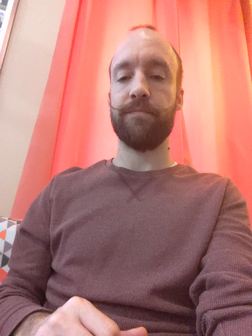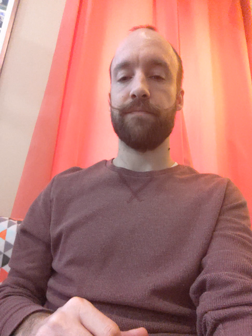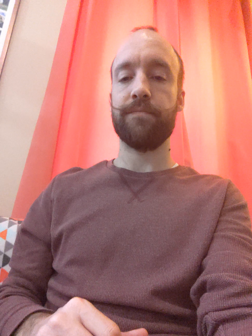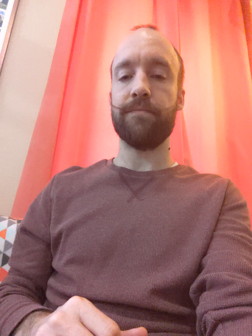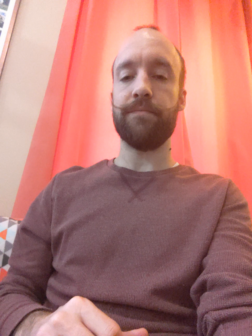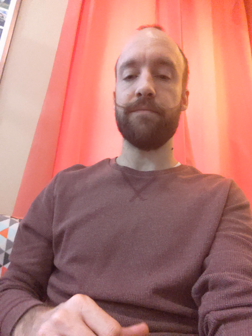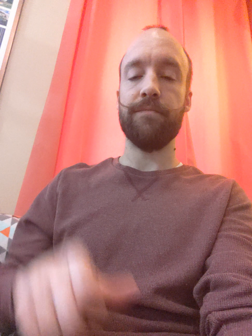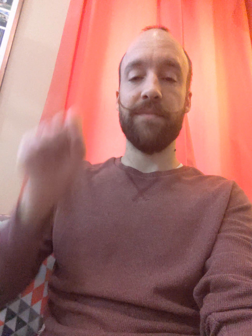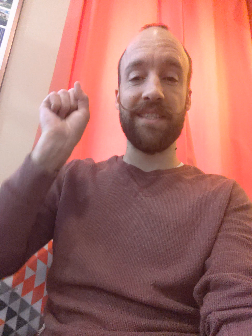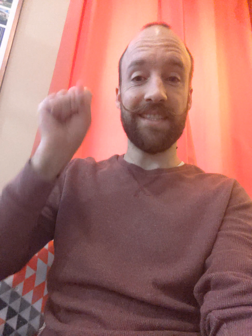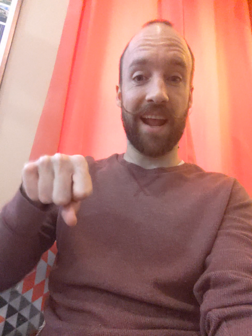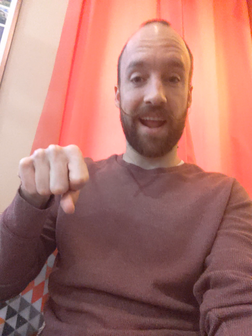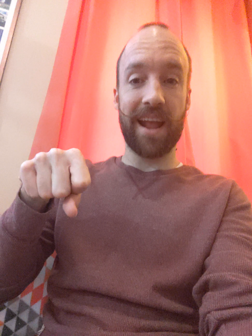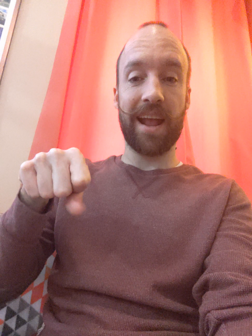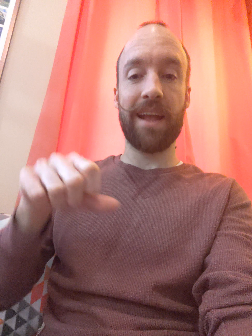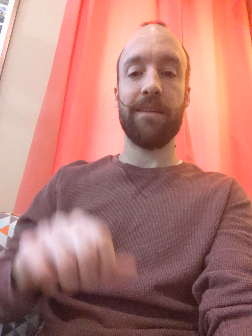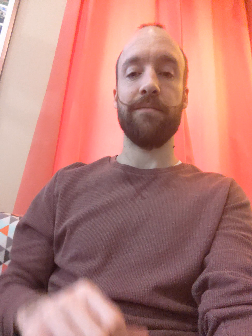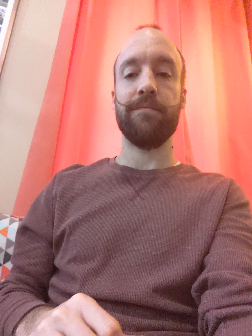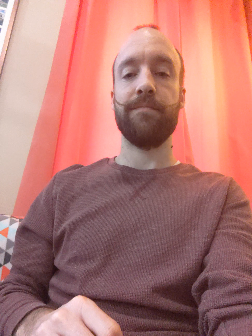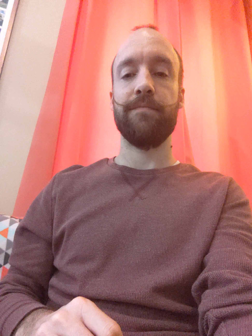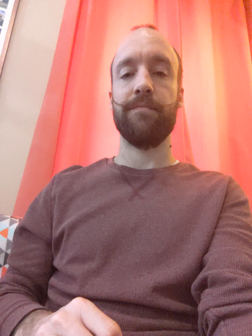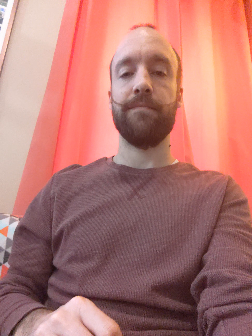can